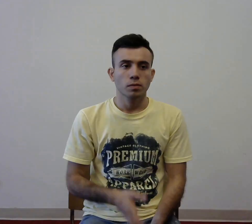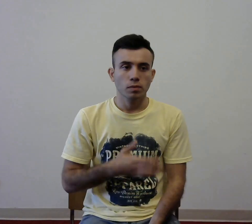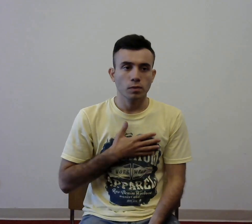mən